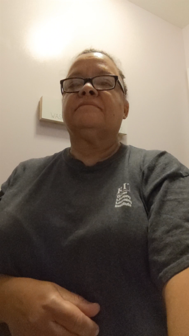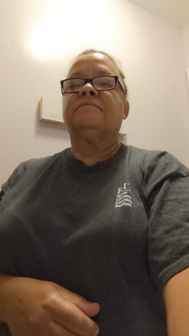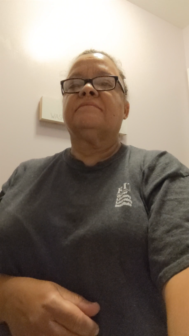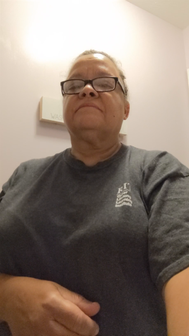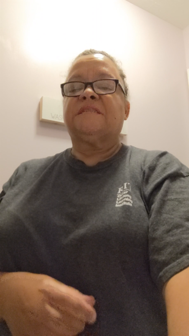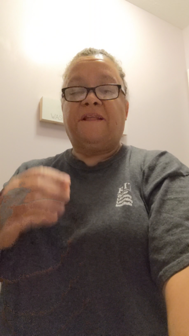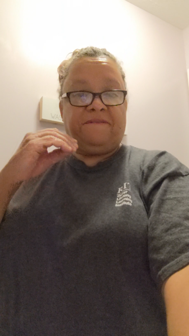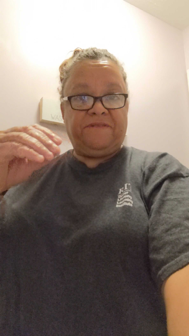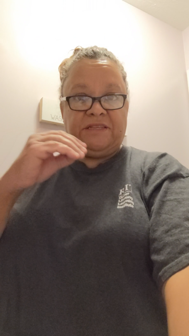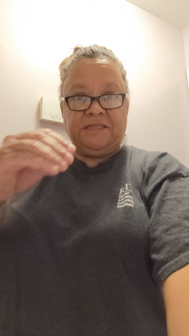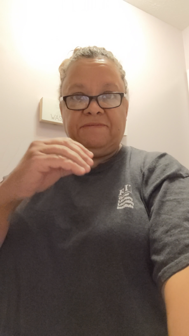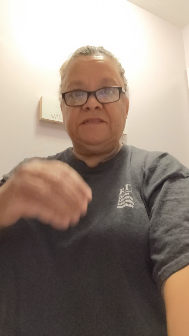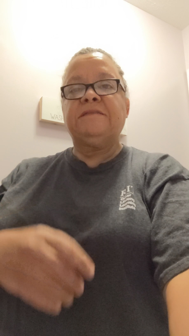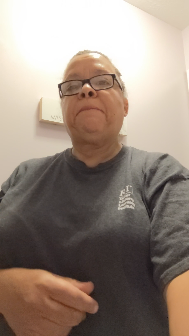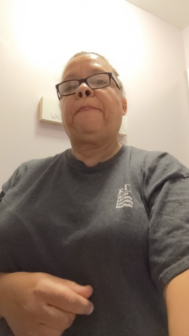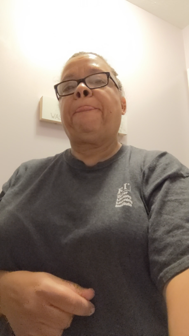fix